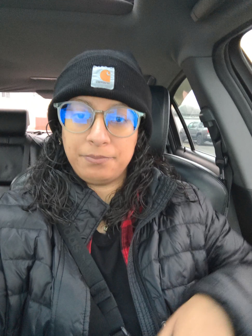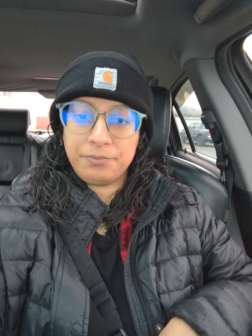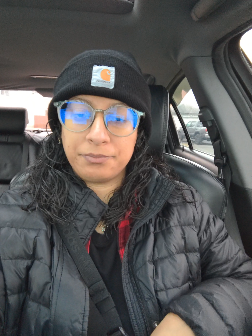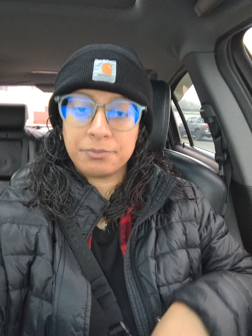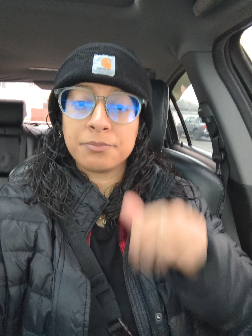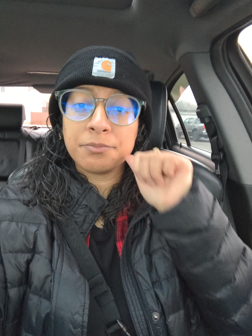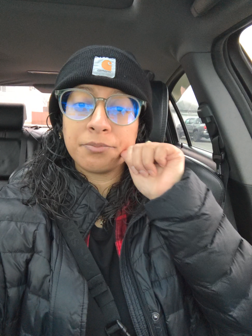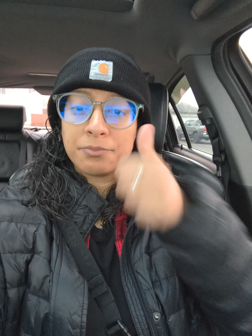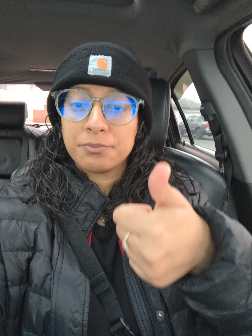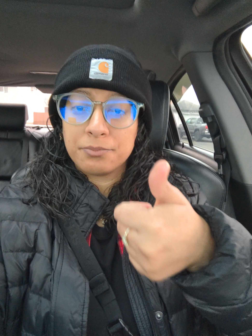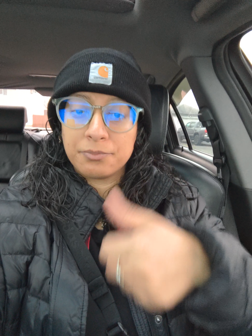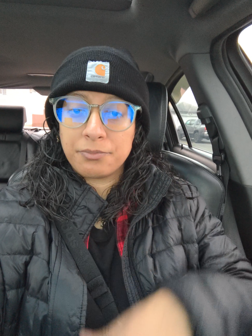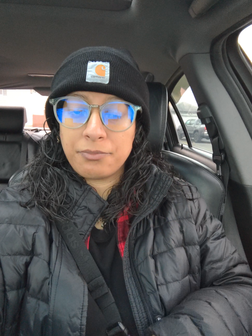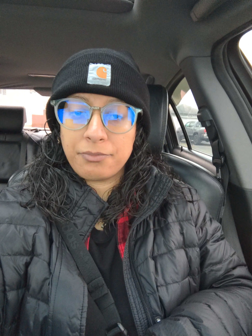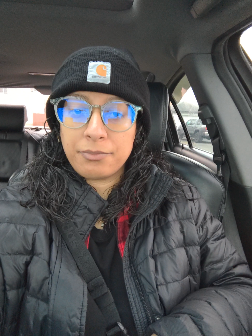tomorrow